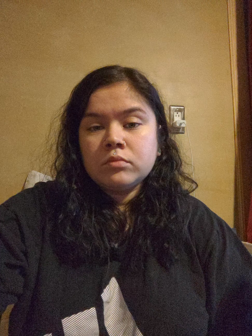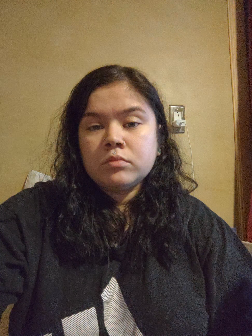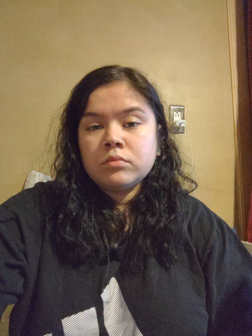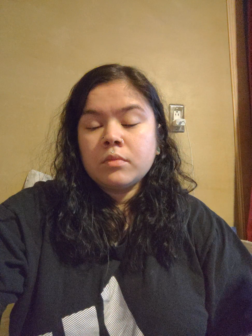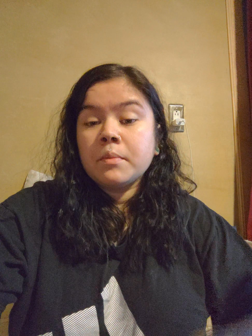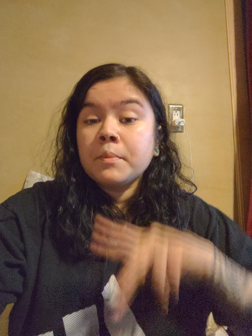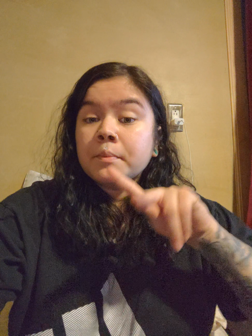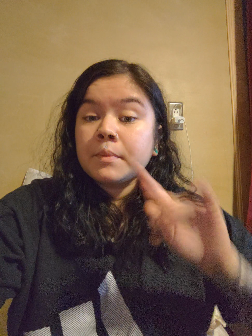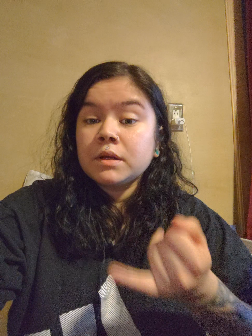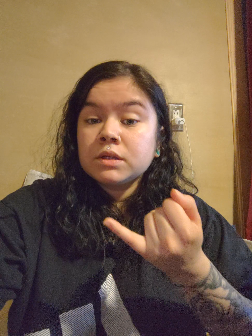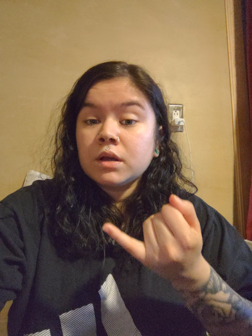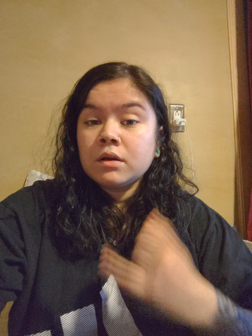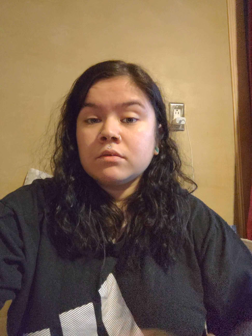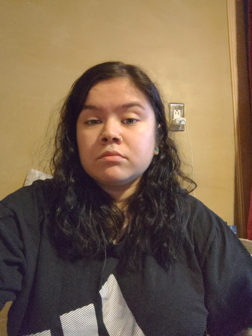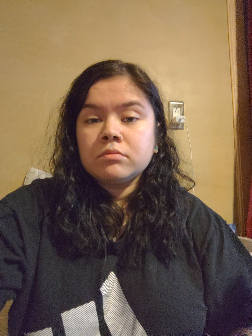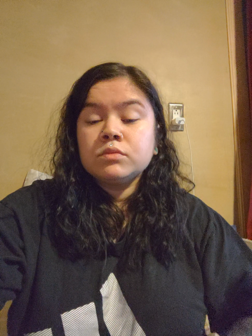pajamas